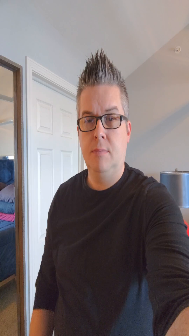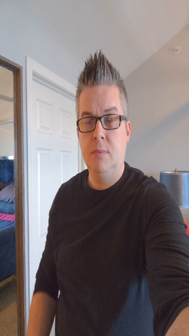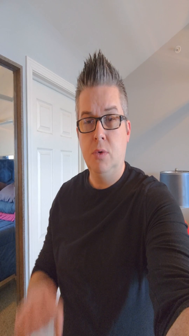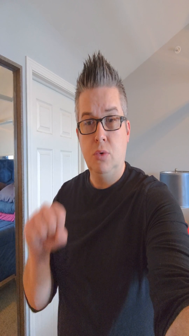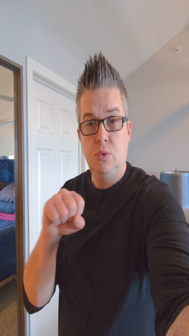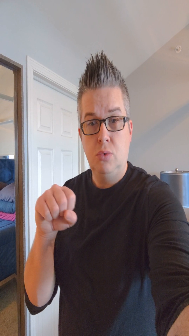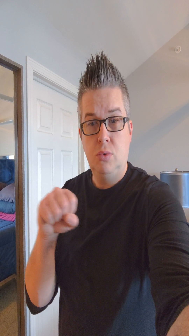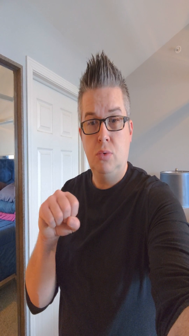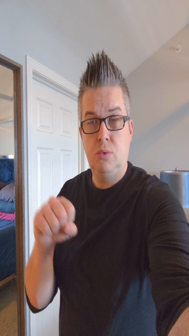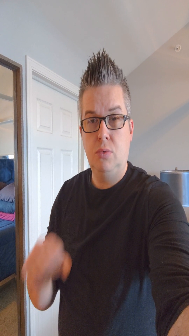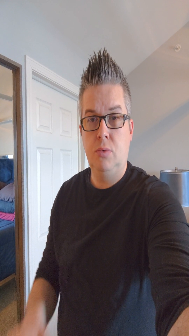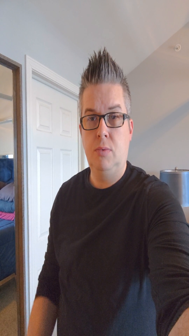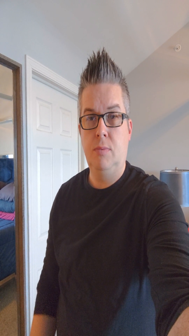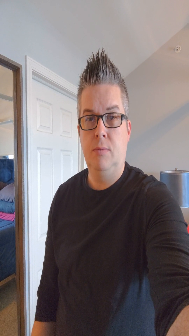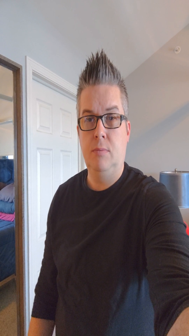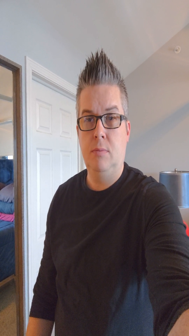shoe